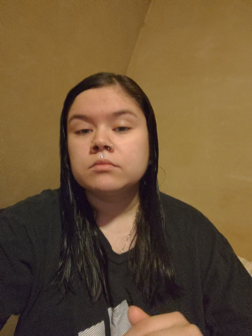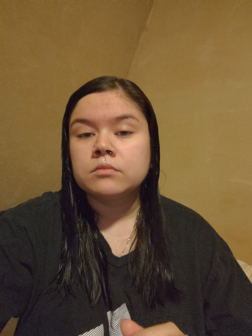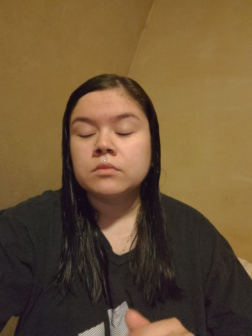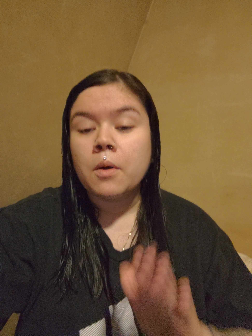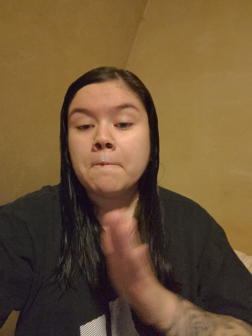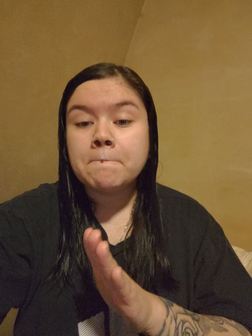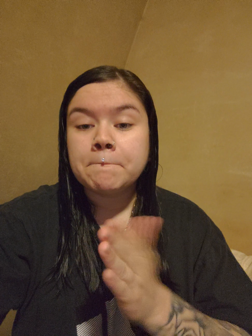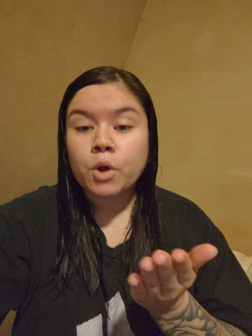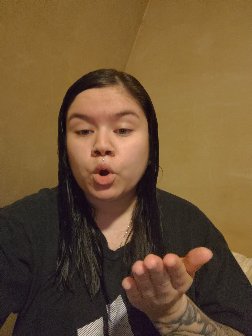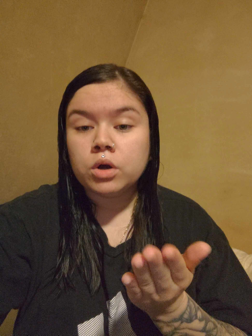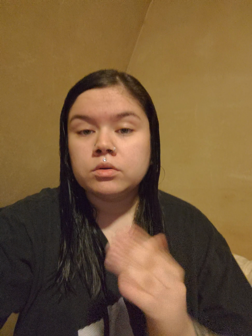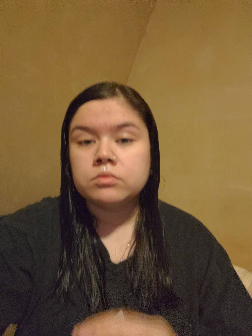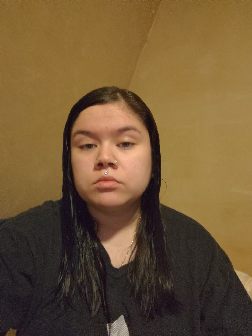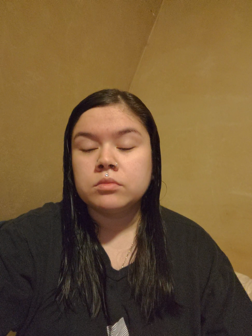book